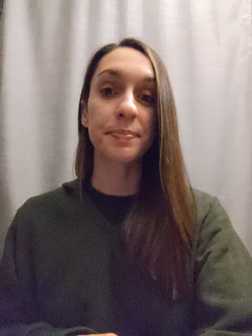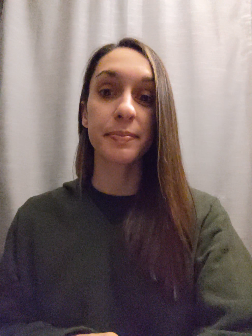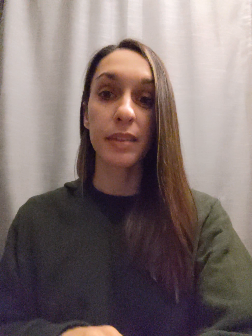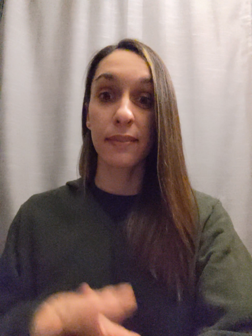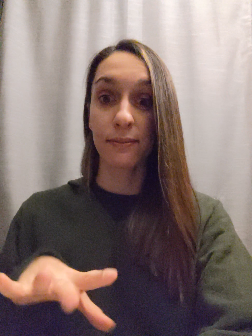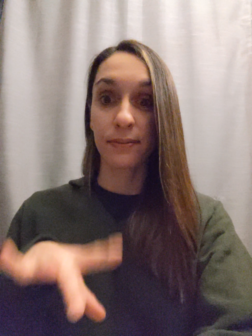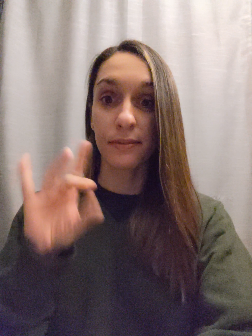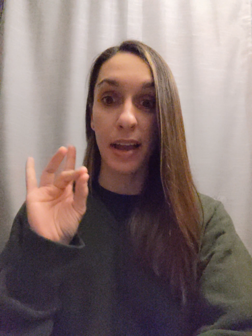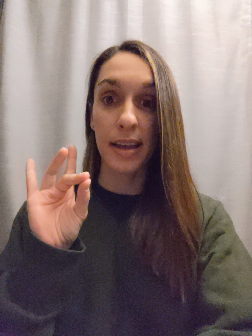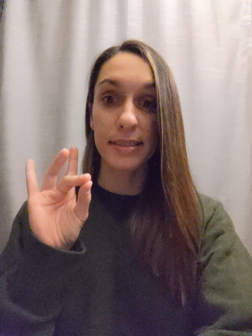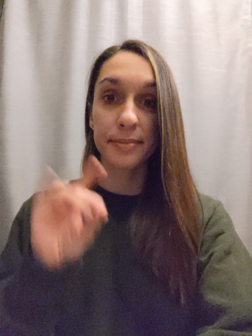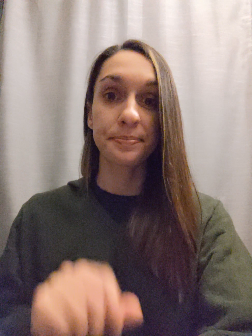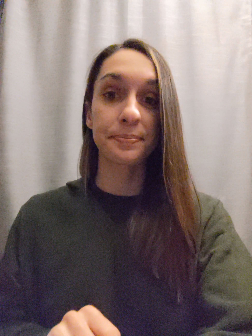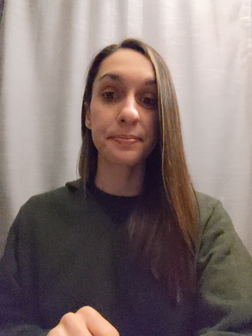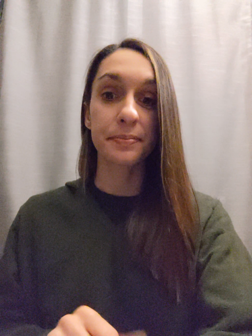find